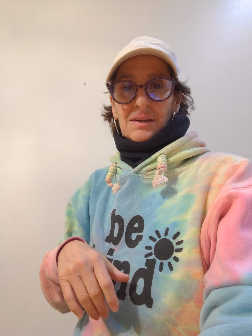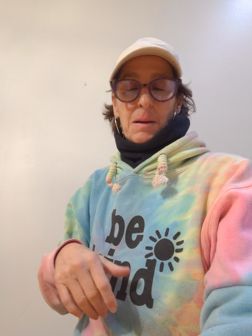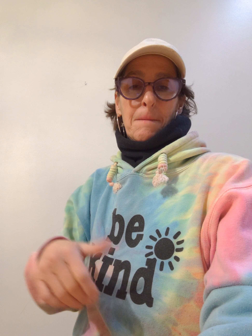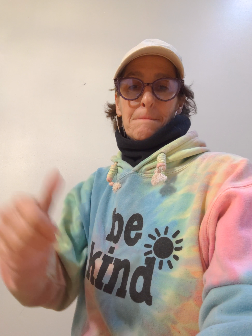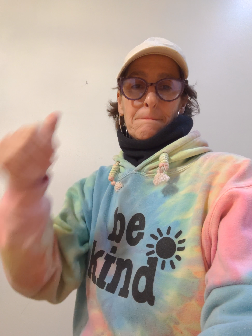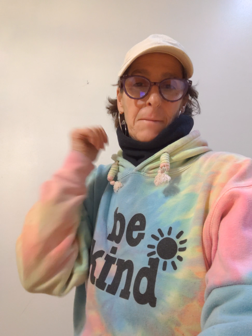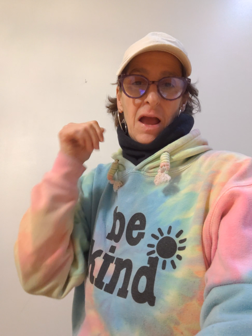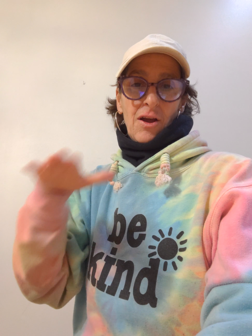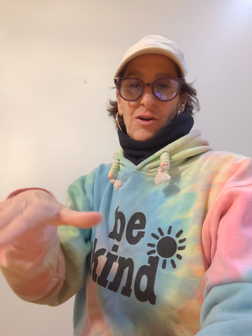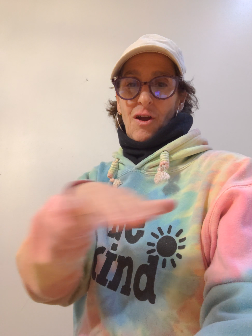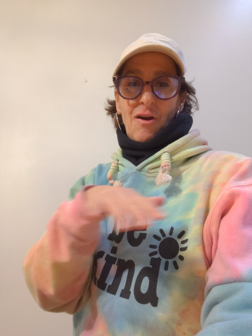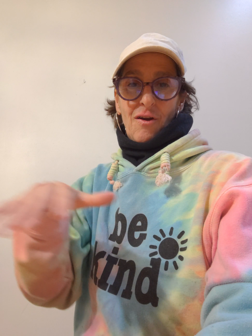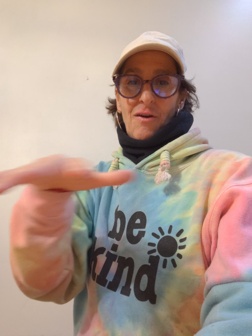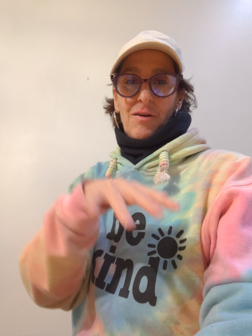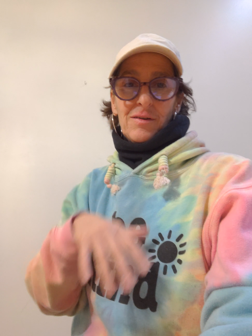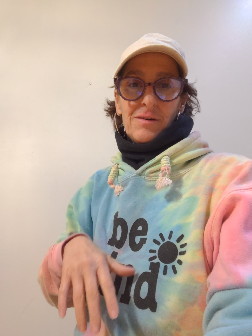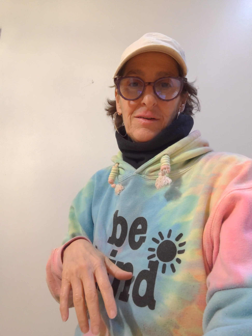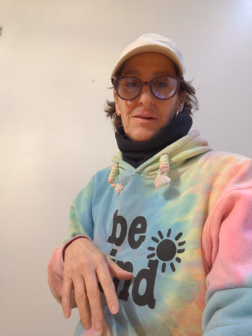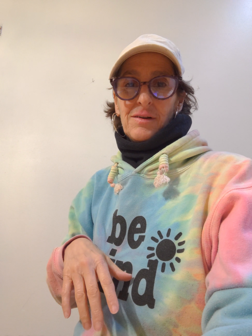backyard